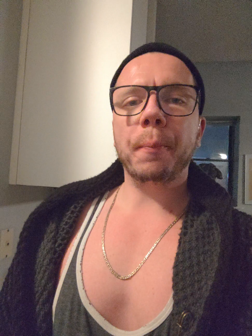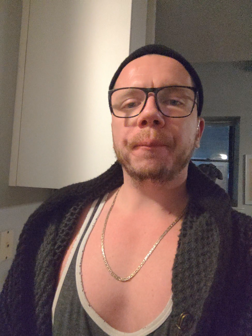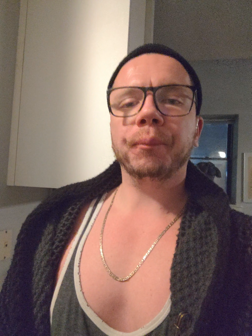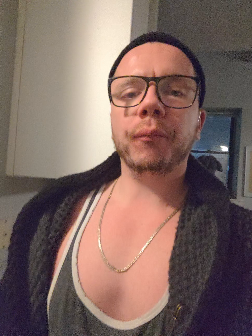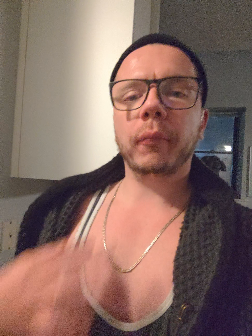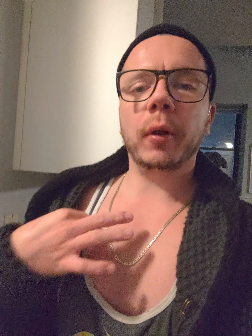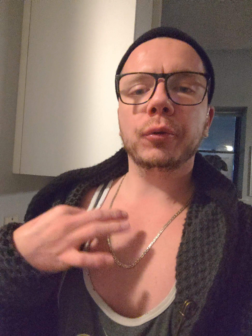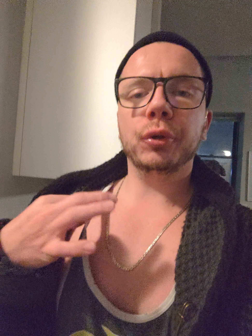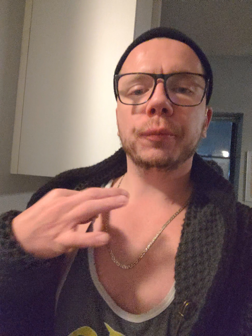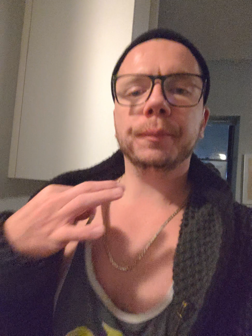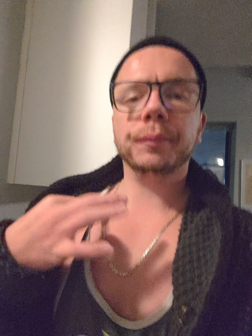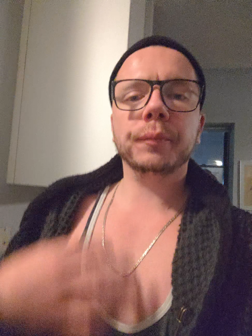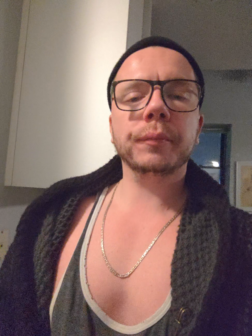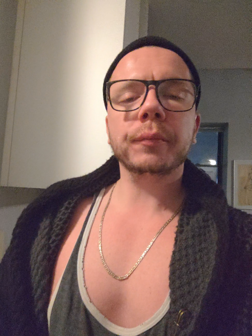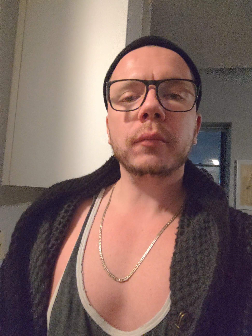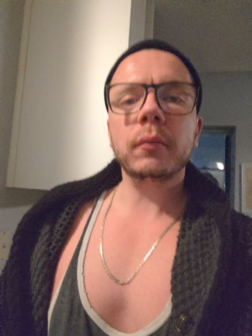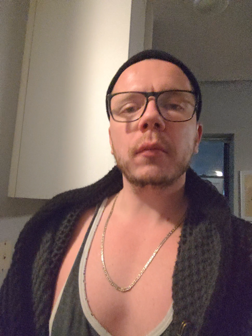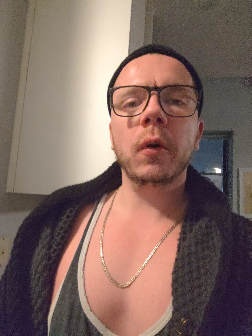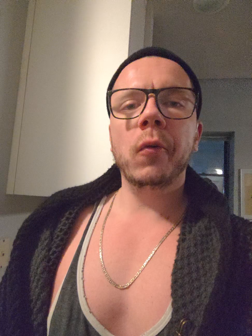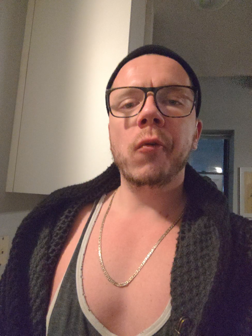shirt